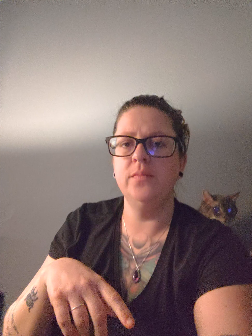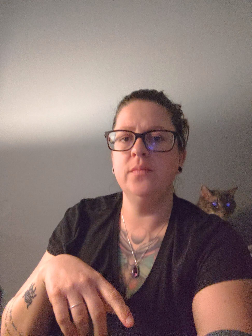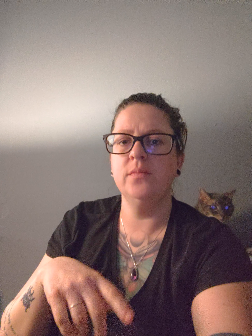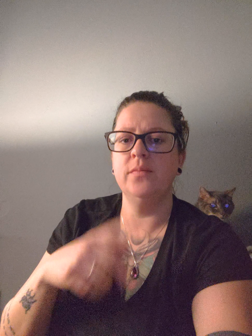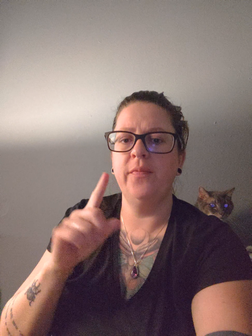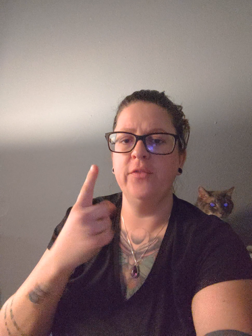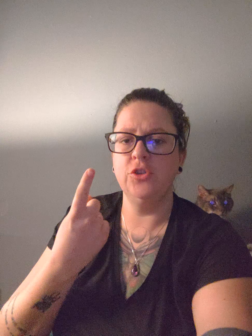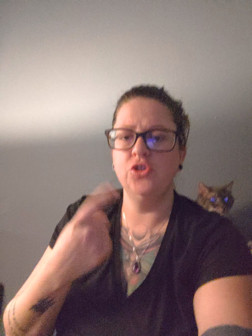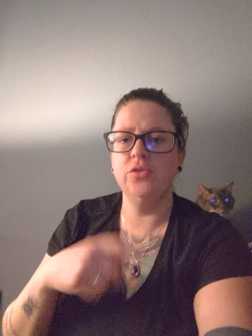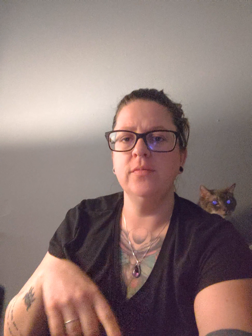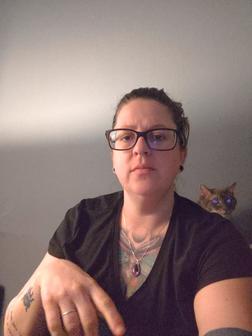first